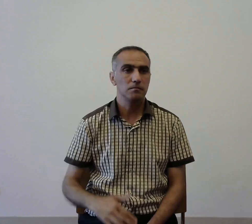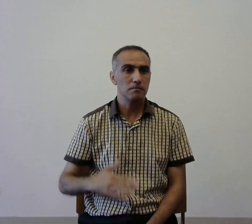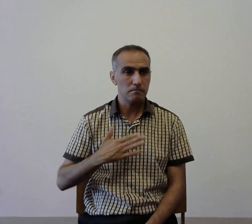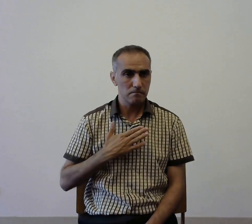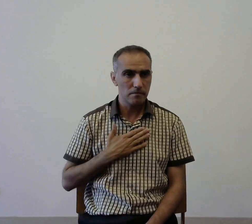mən